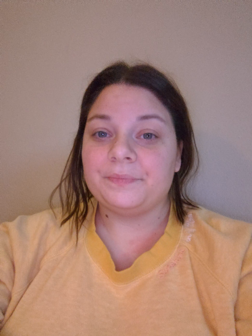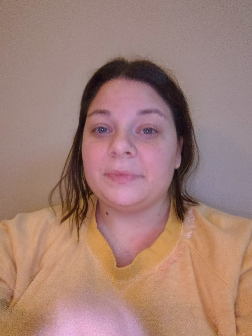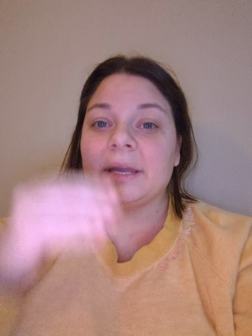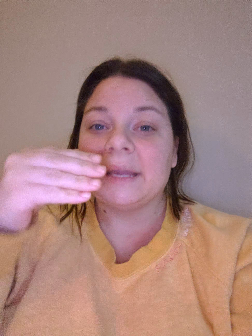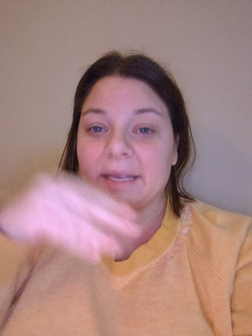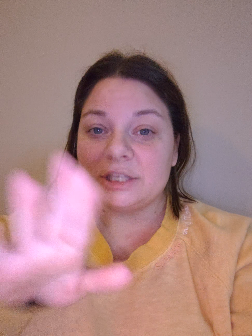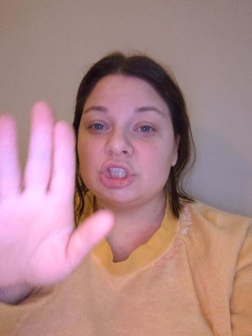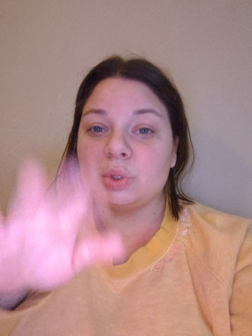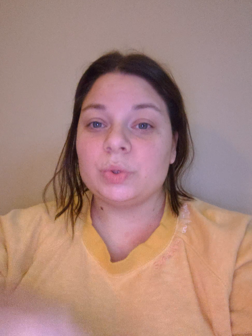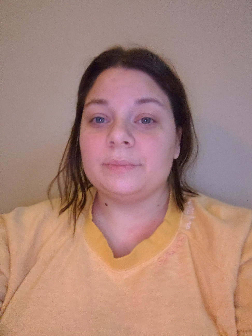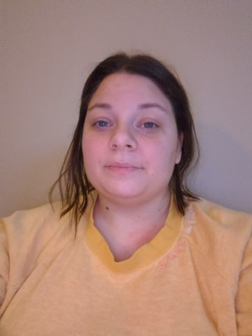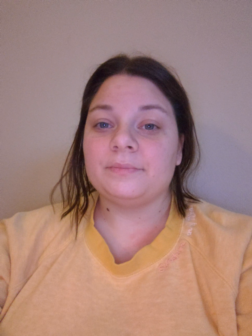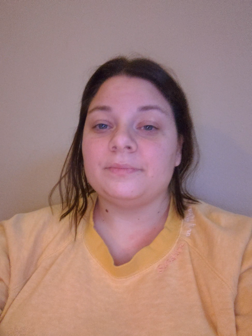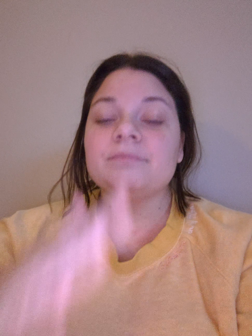into